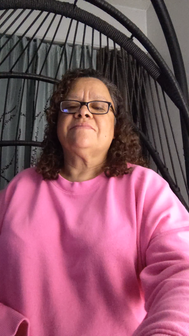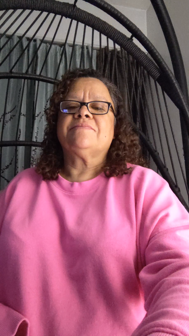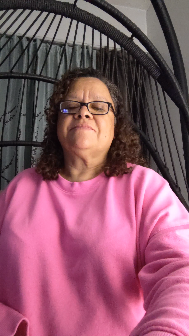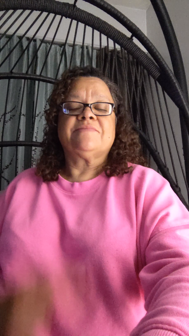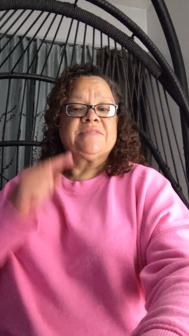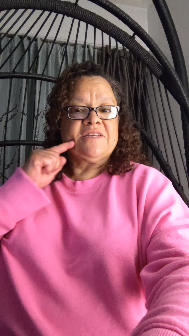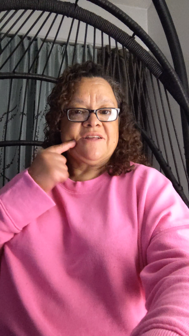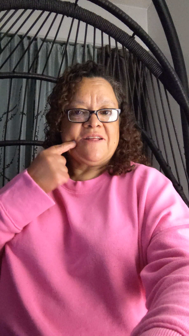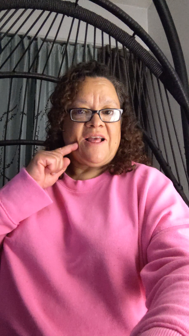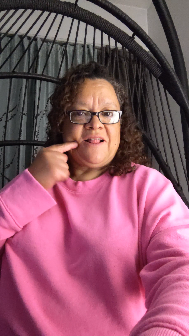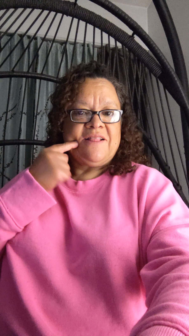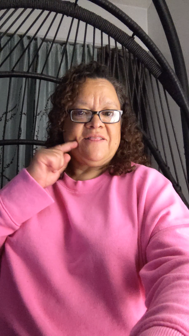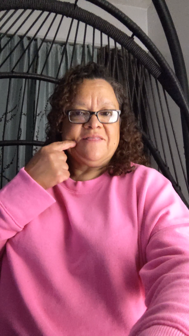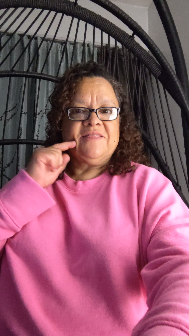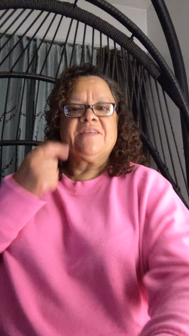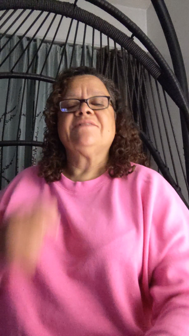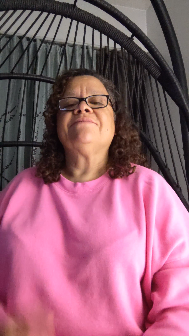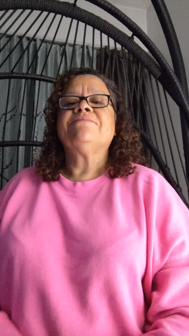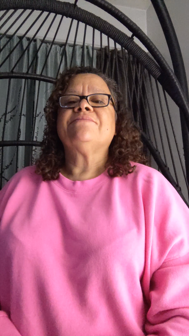candy